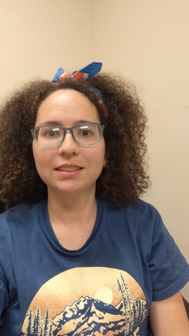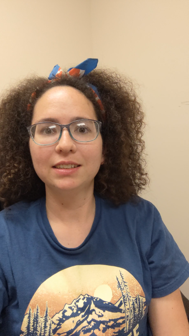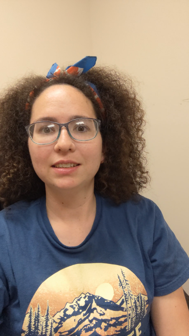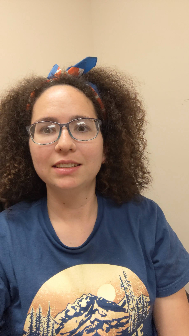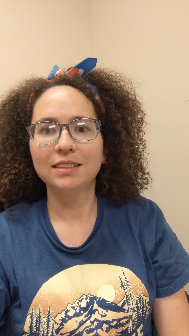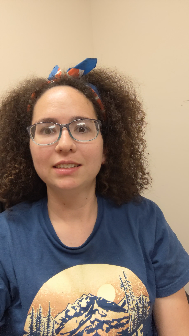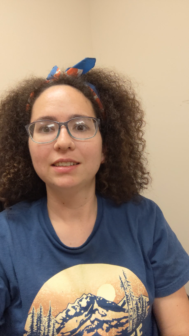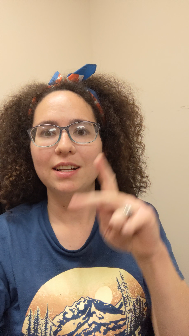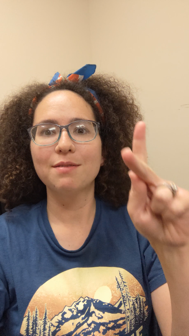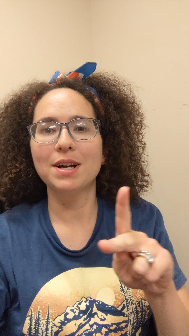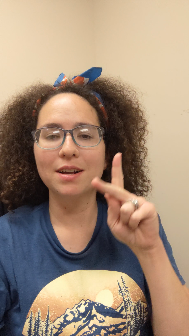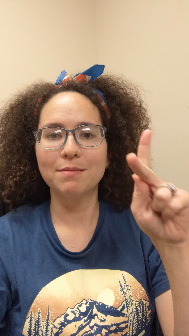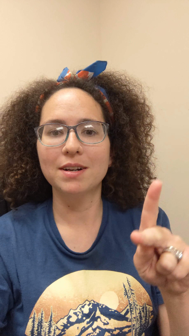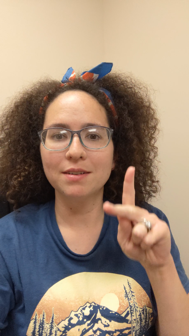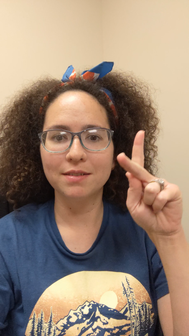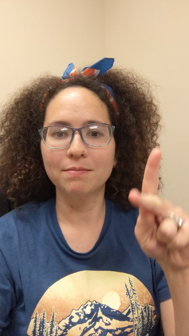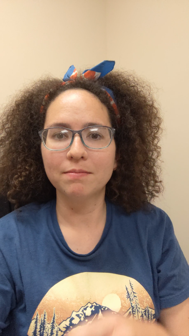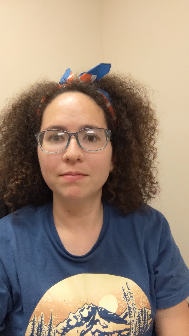people